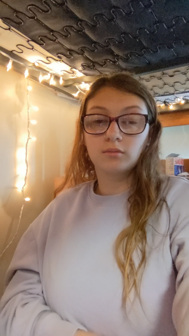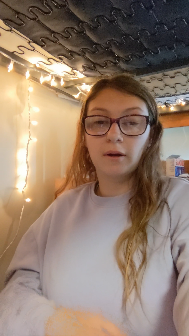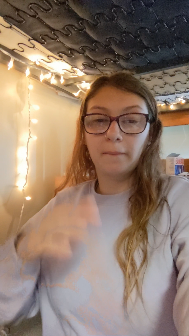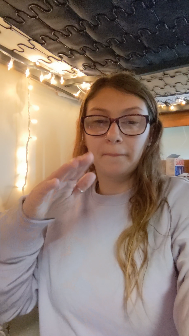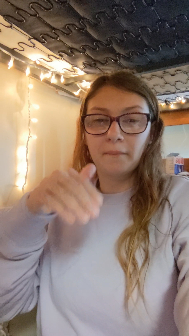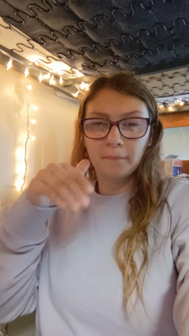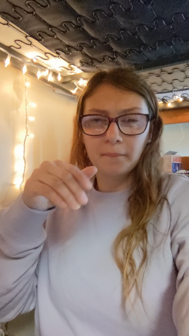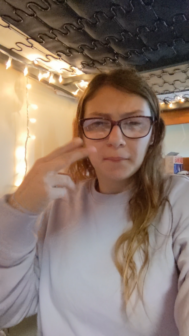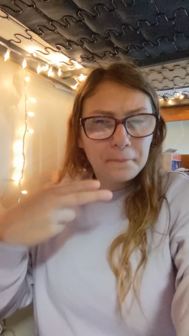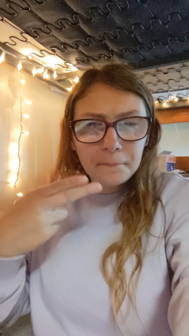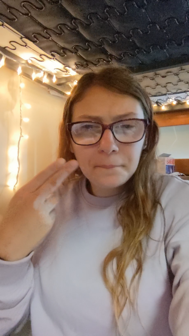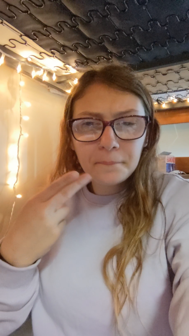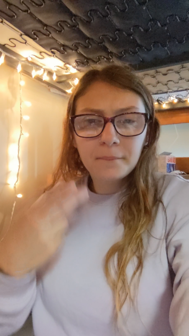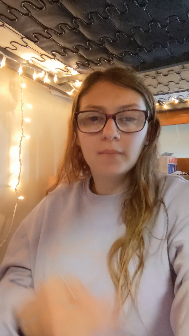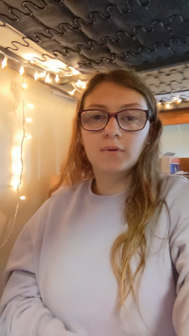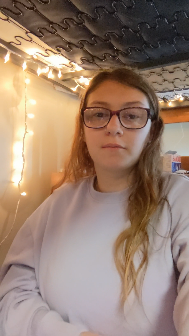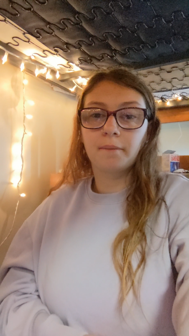pet's name